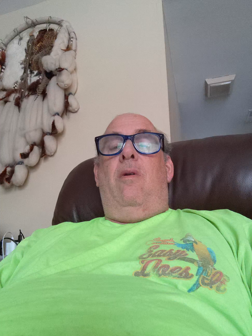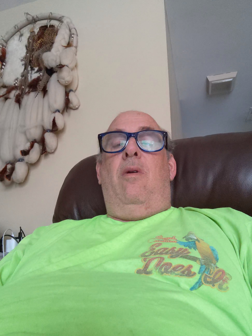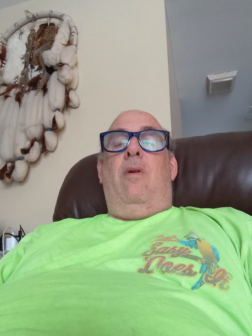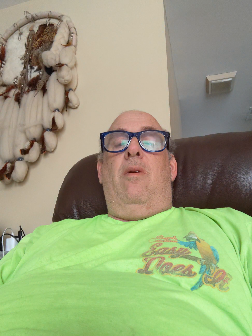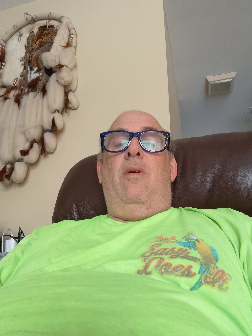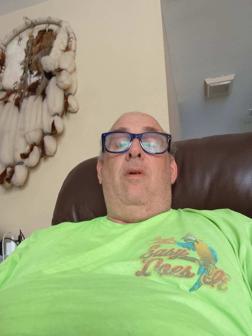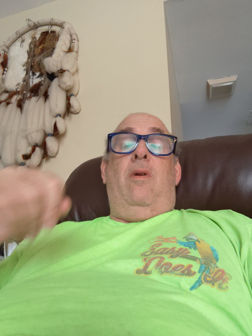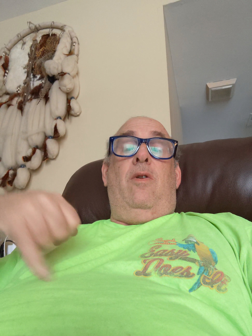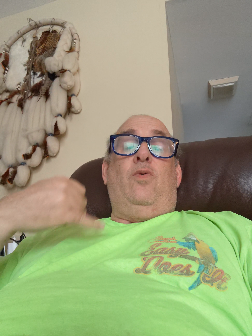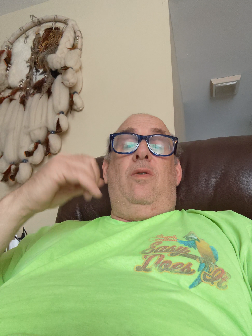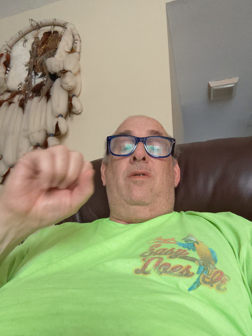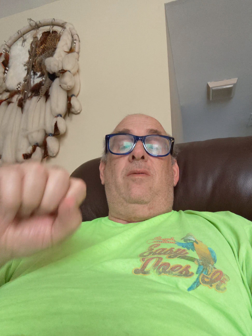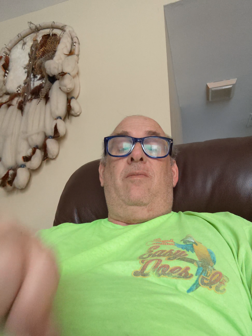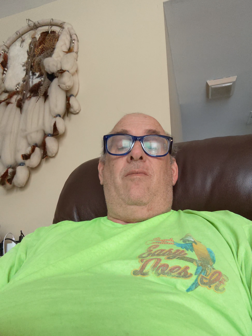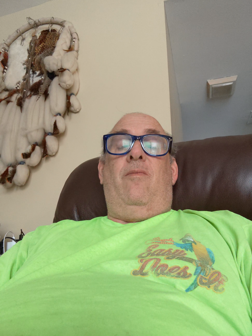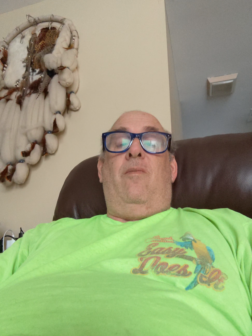jeans